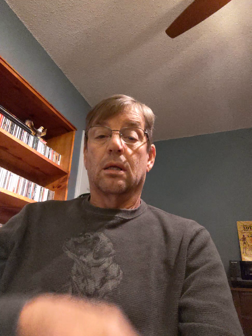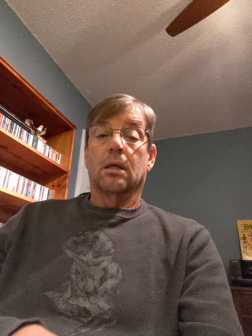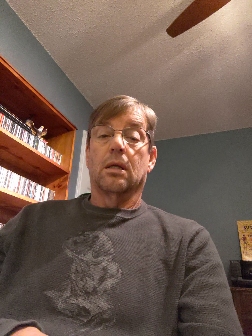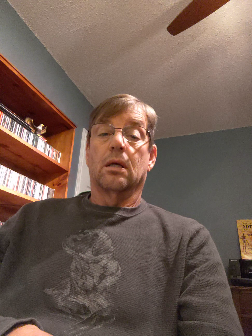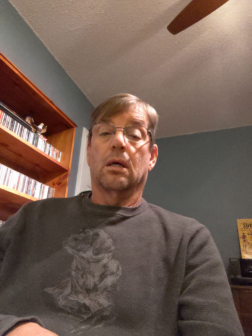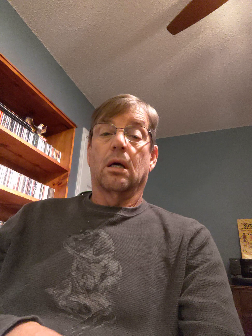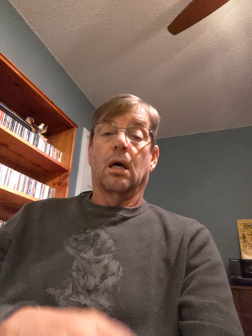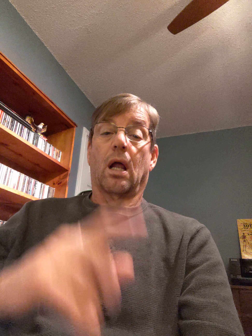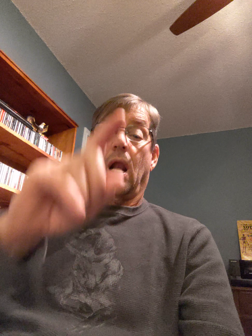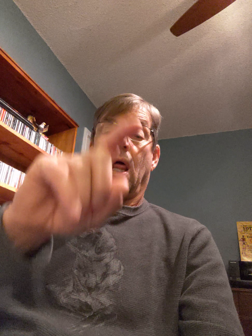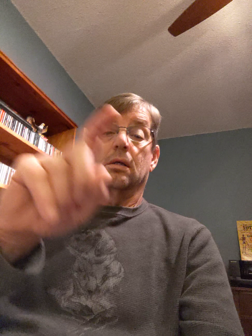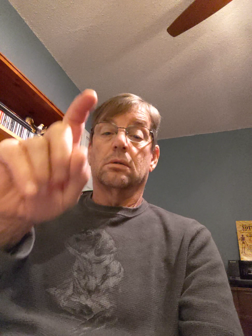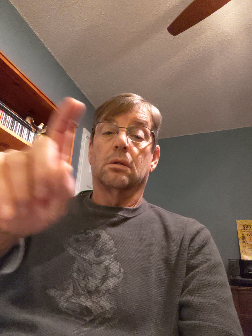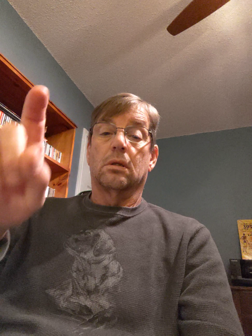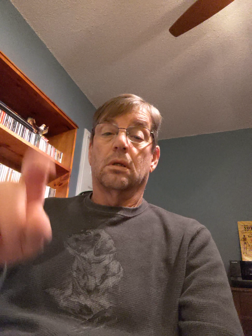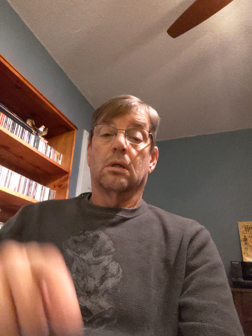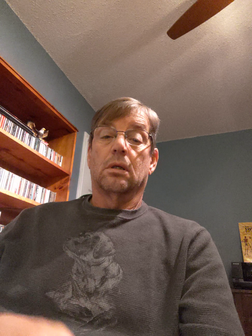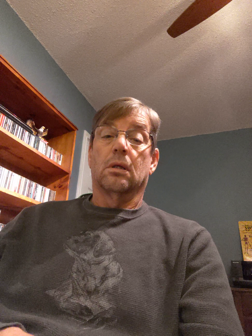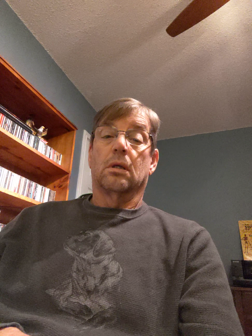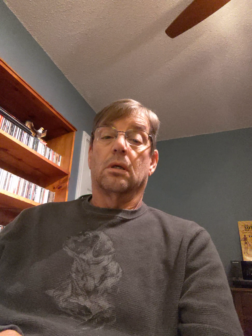closet